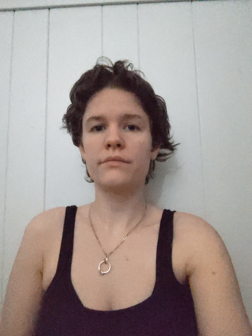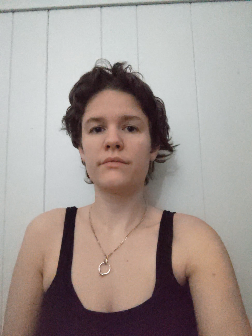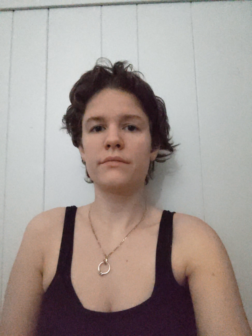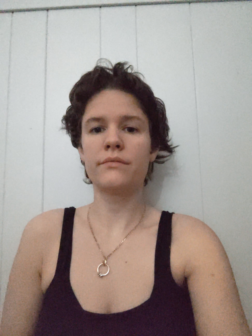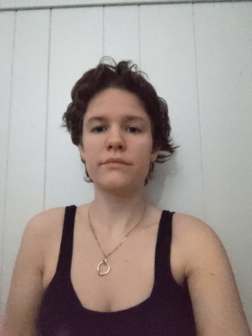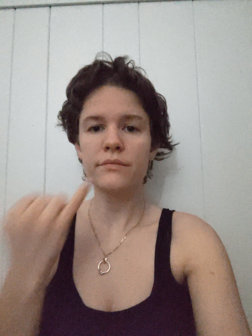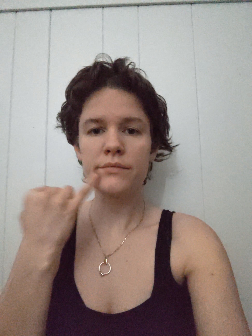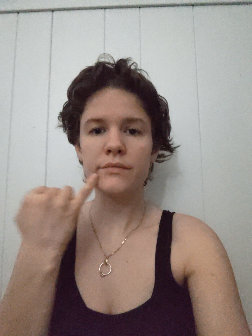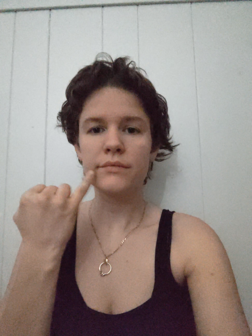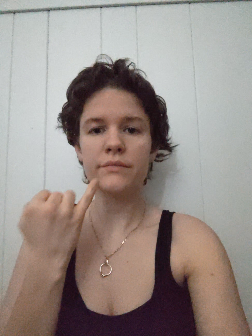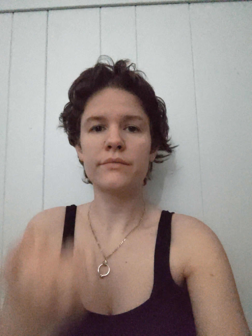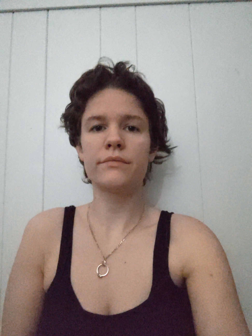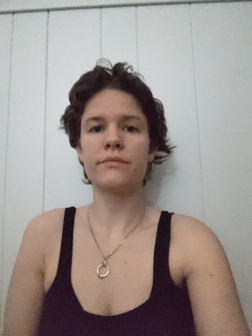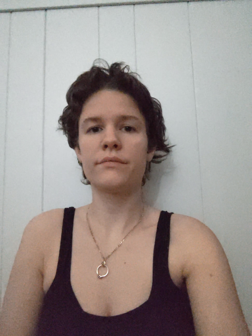if